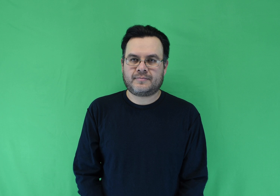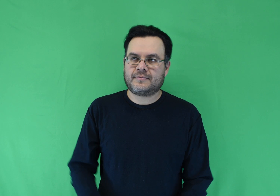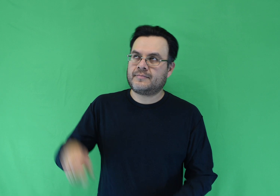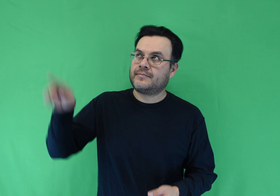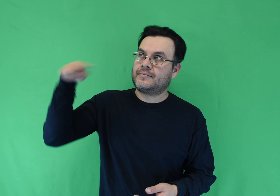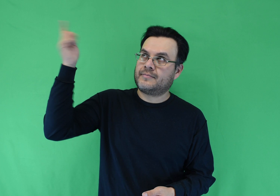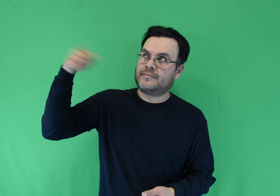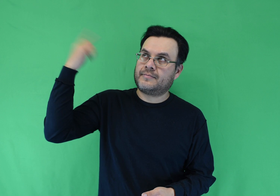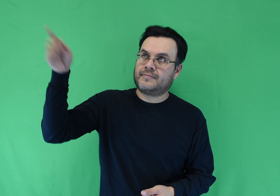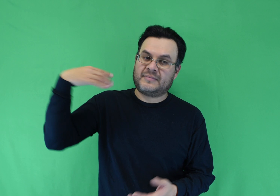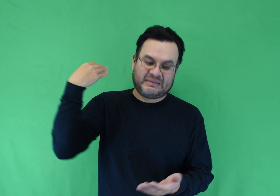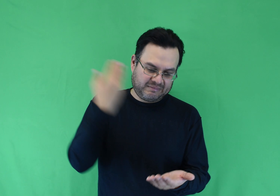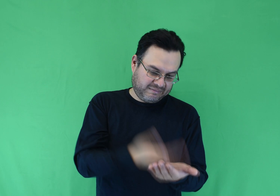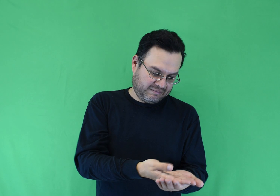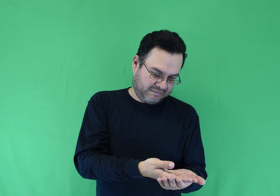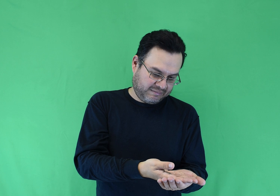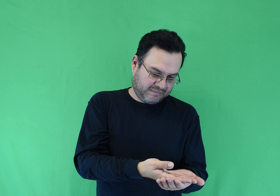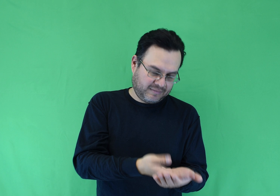desmayar